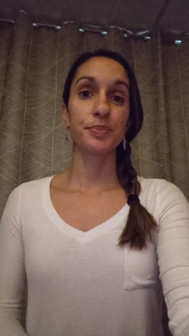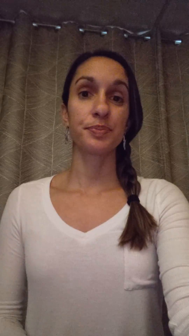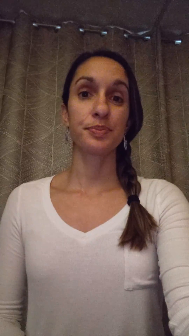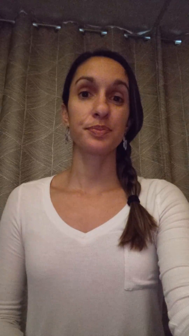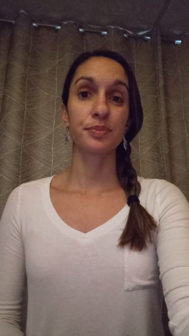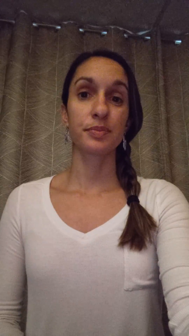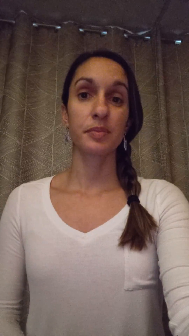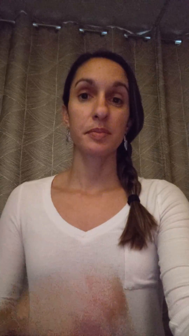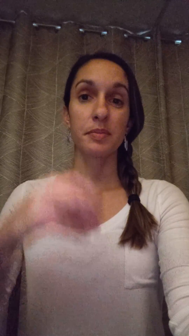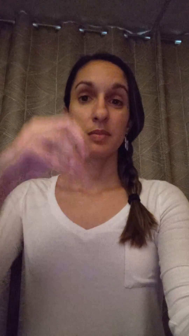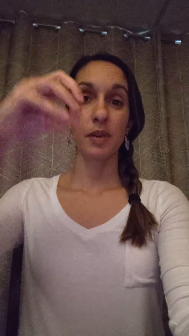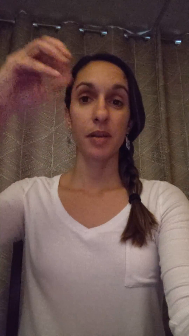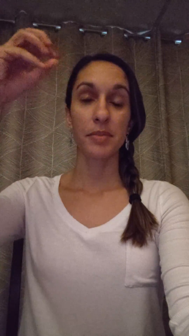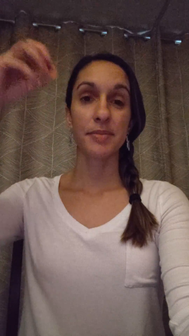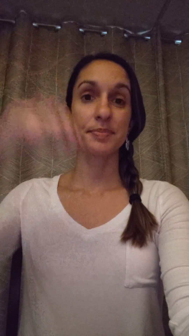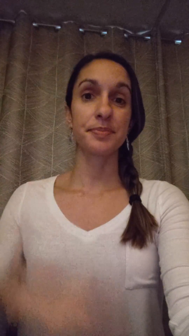bubbles